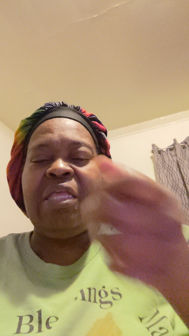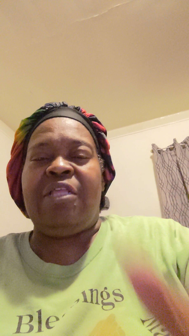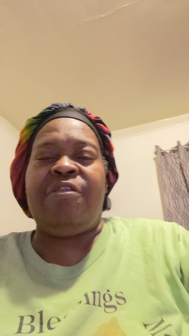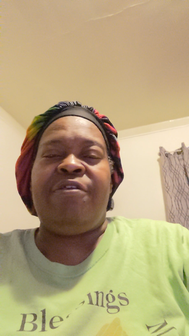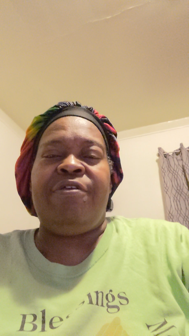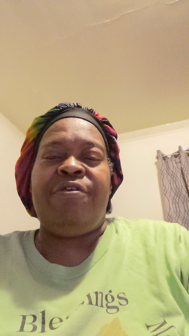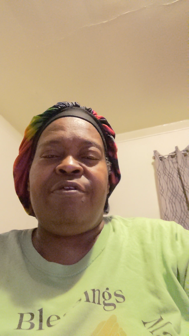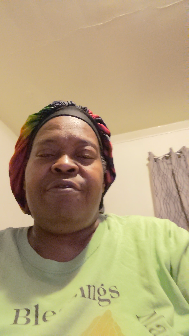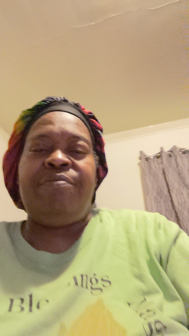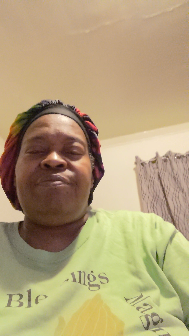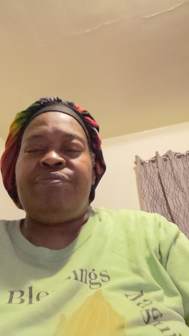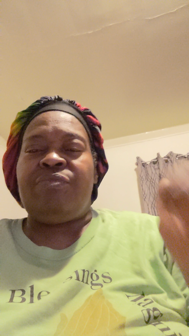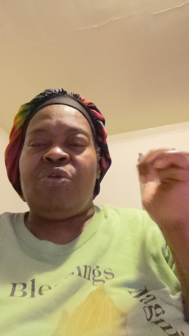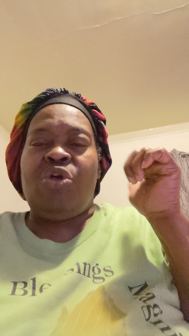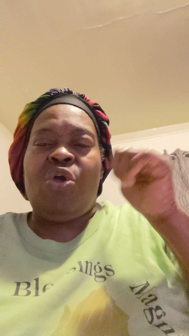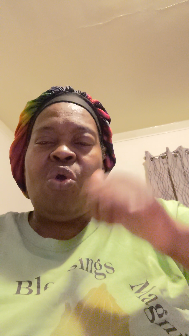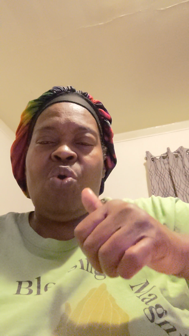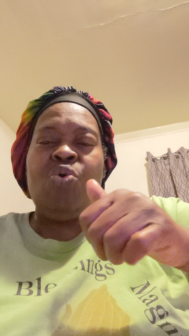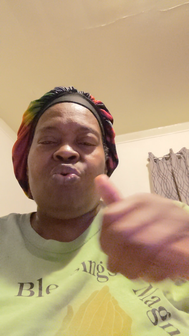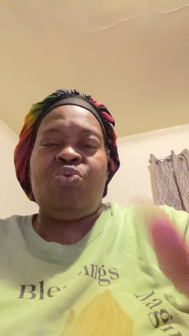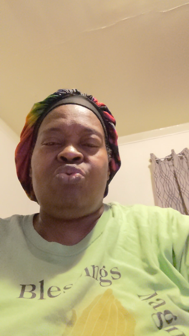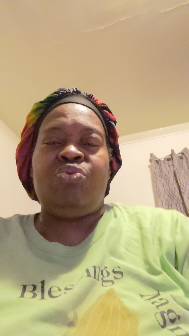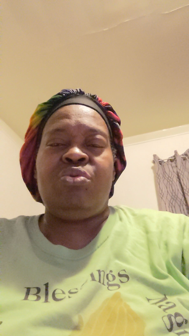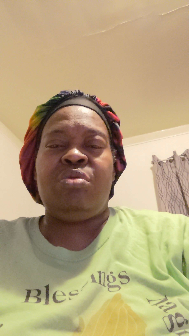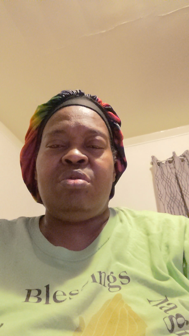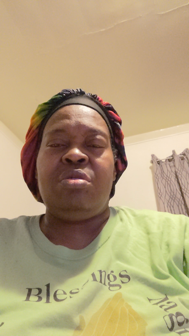coats